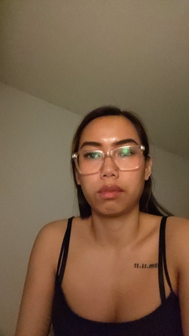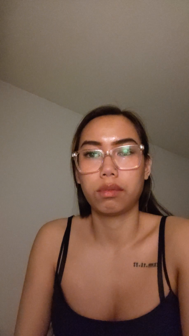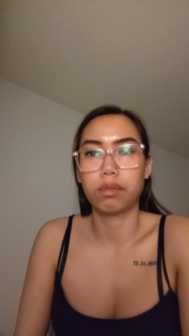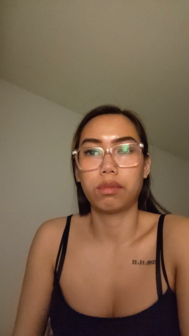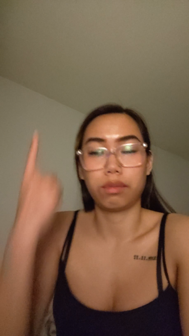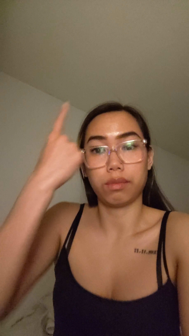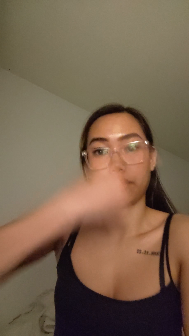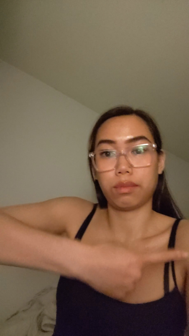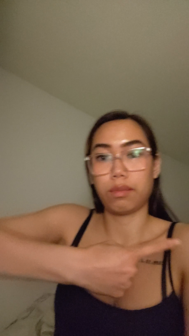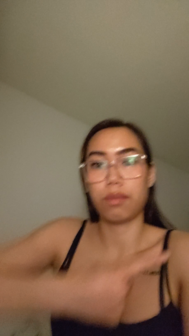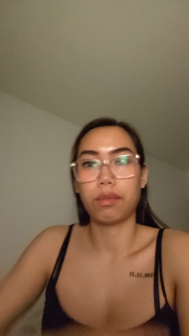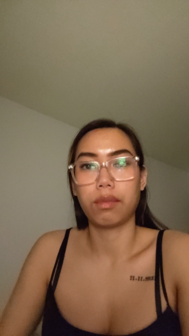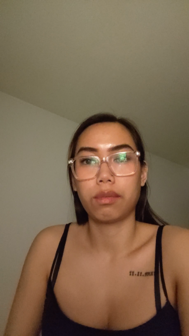day